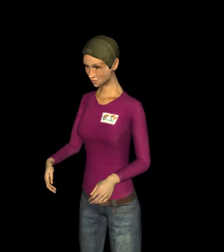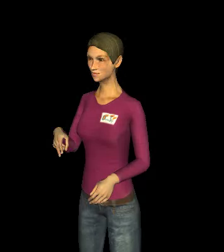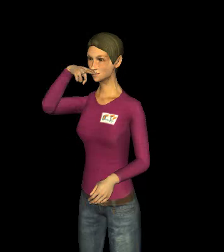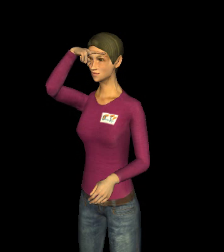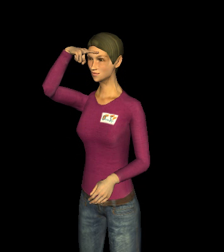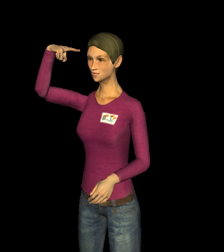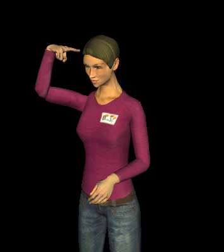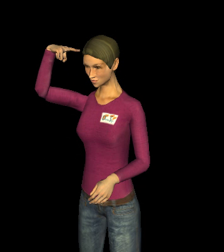أسود